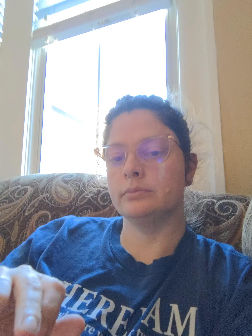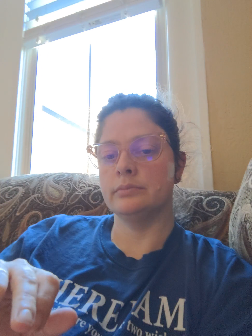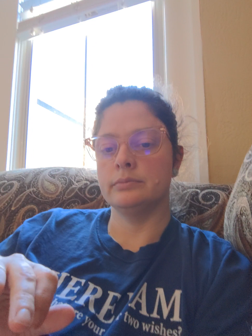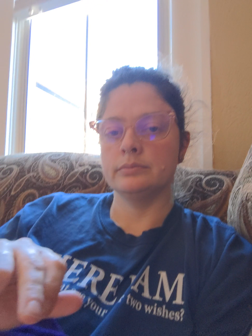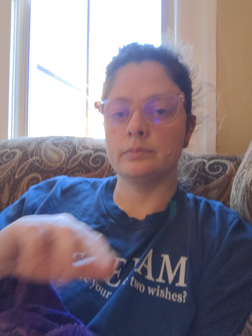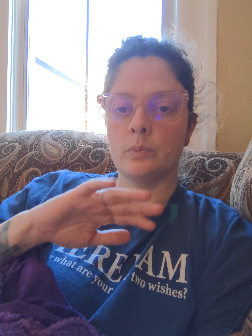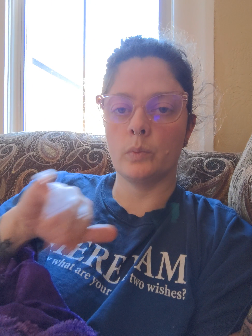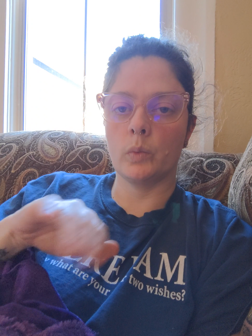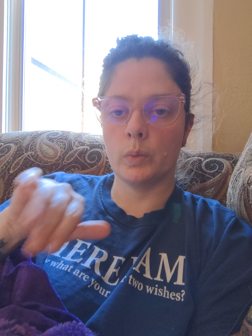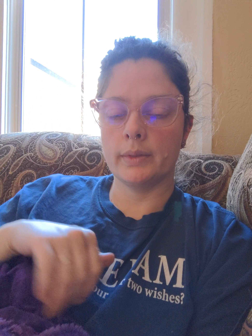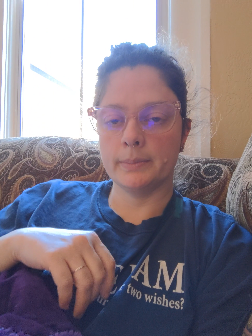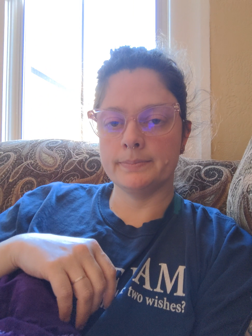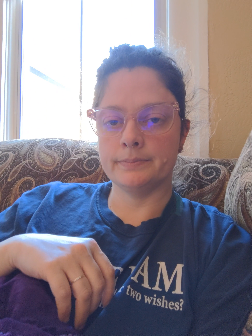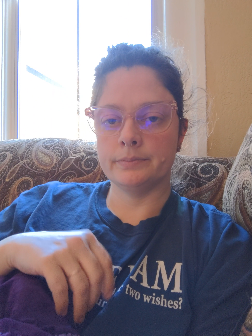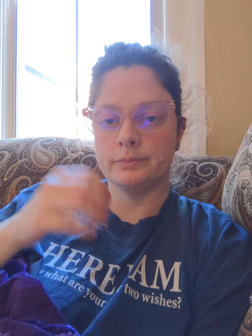pool